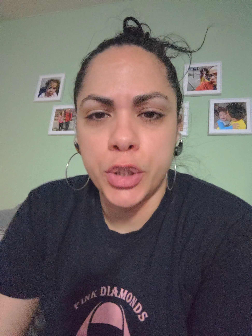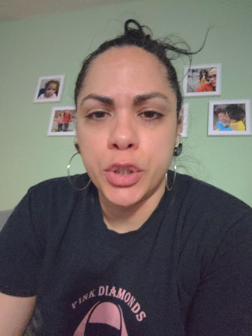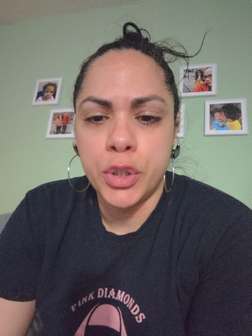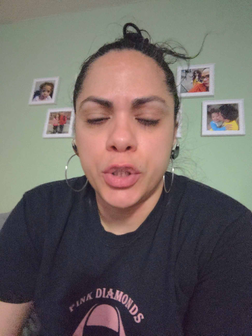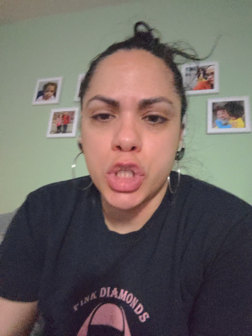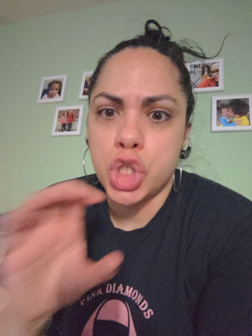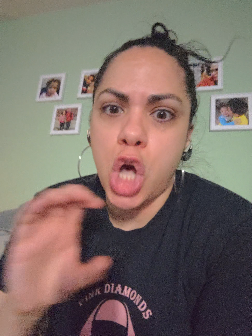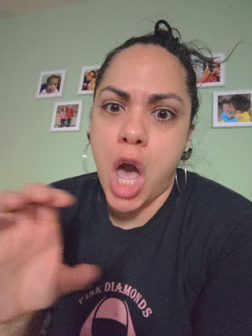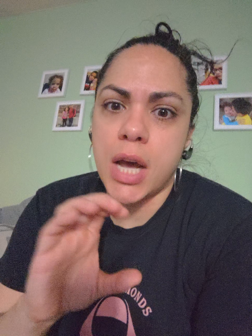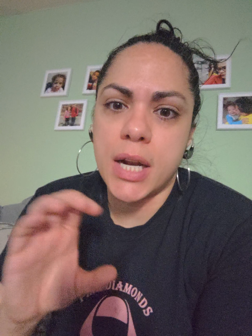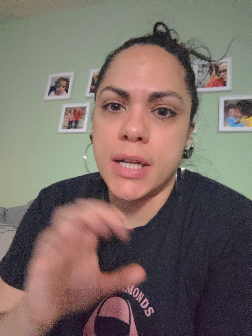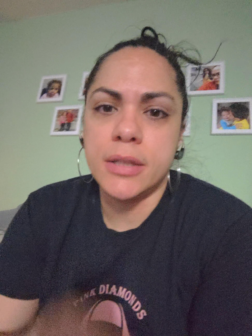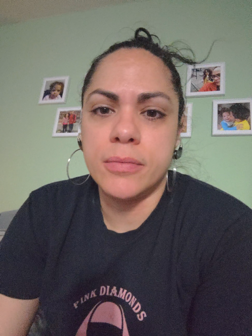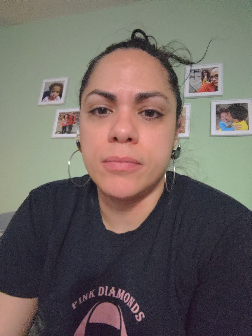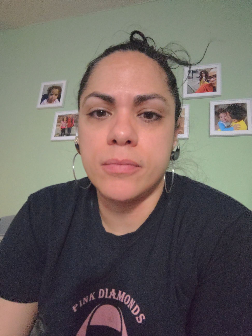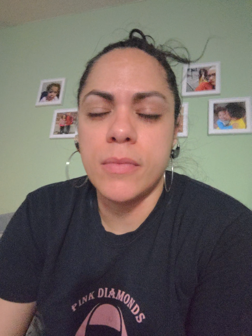chocolate